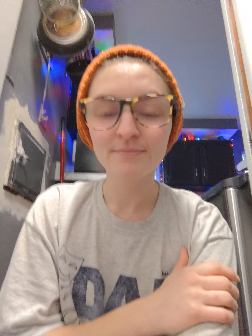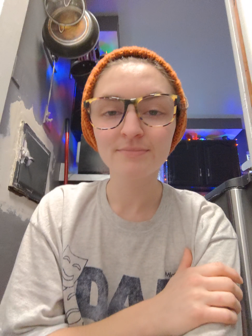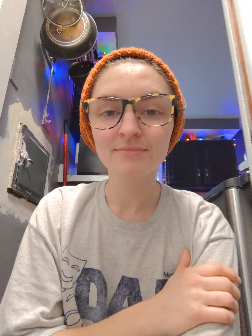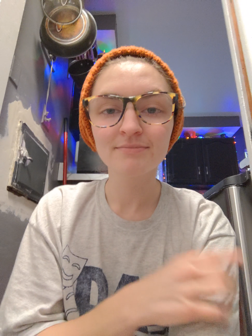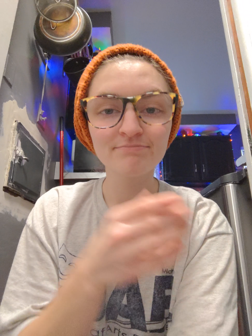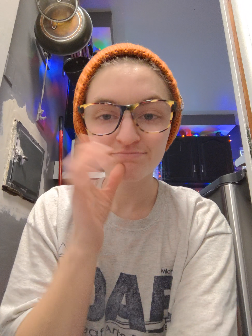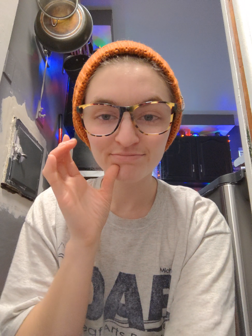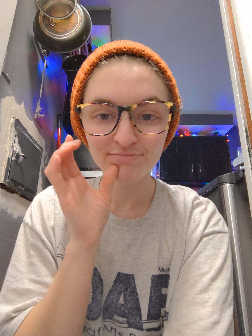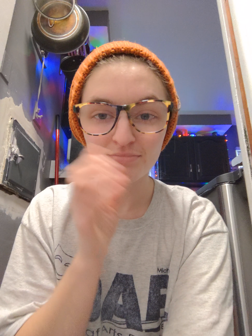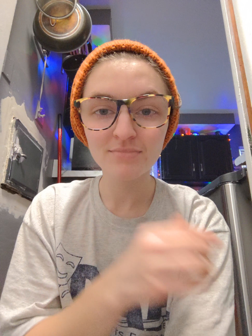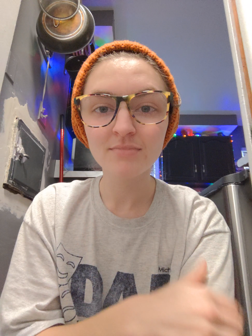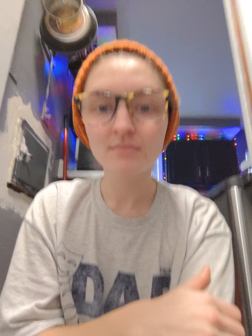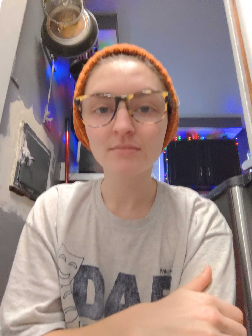drink